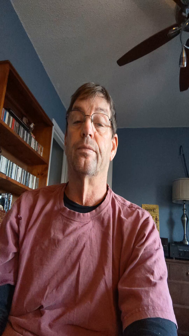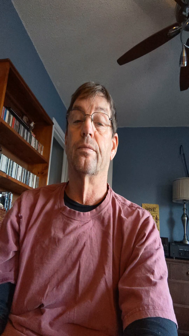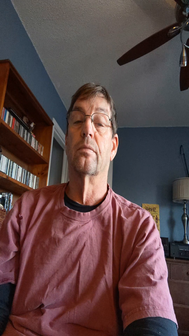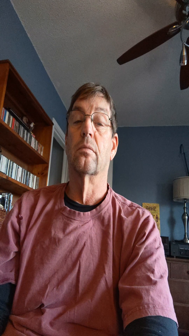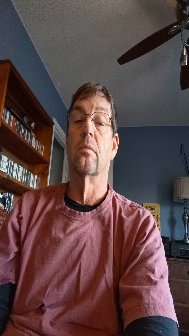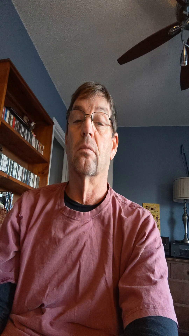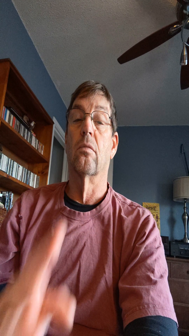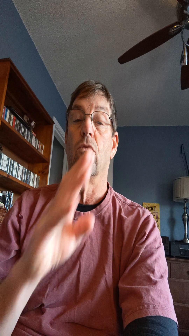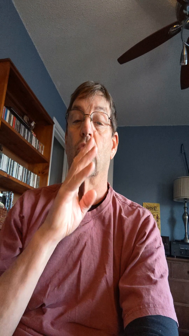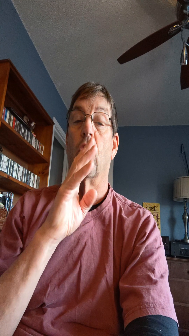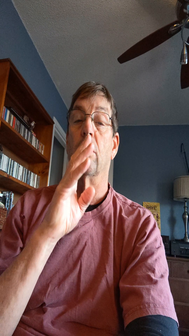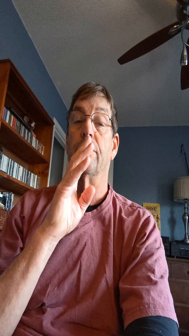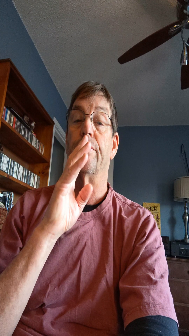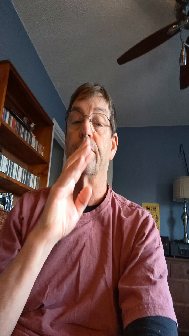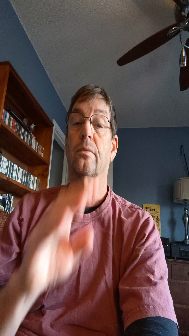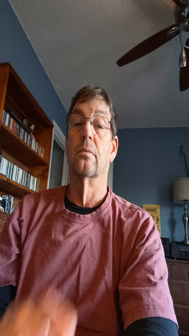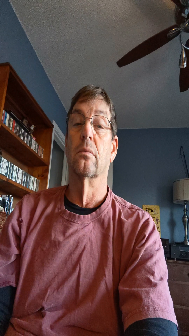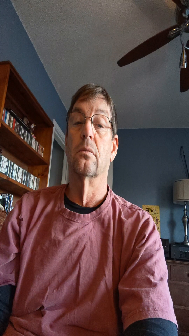talk